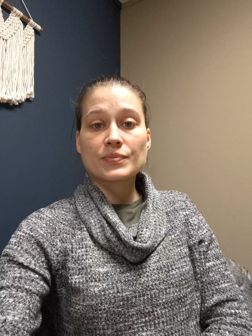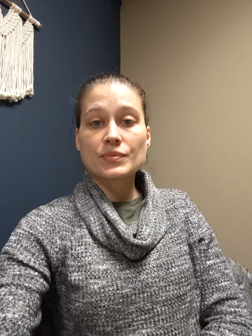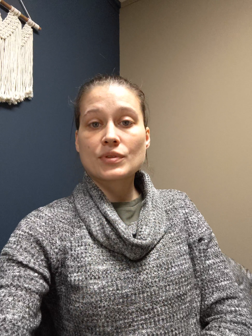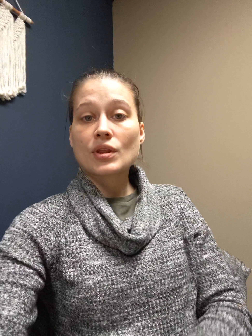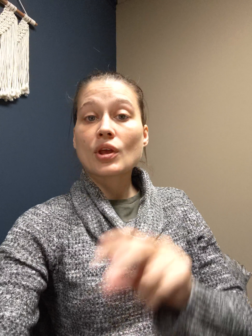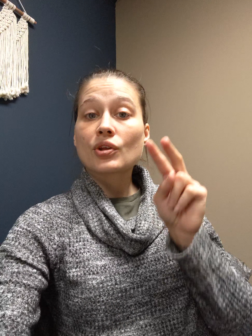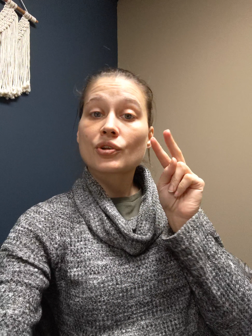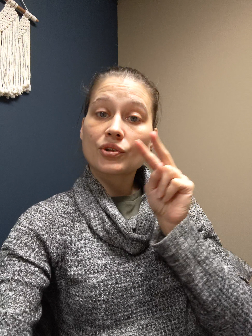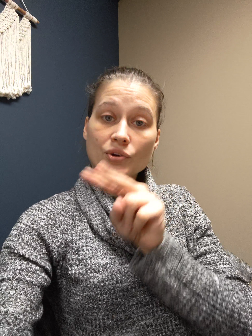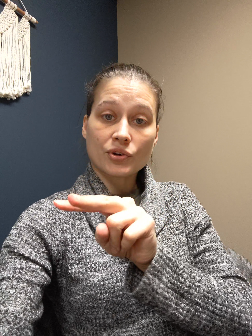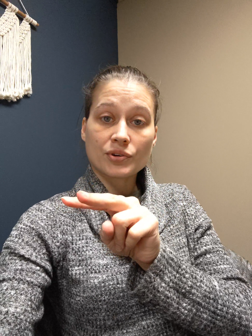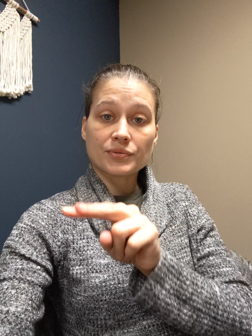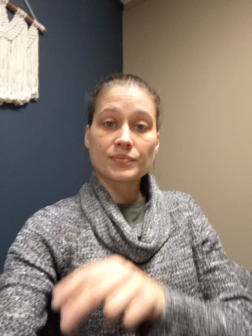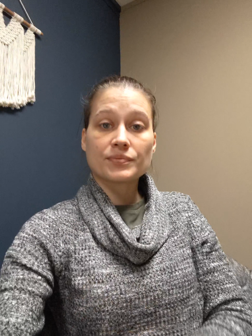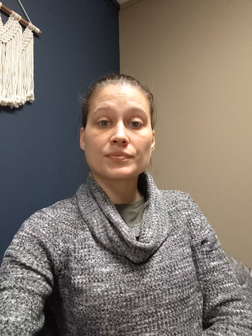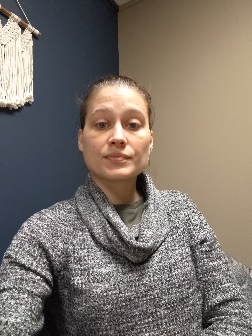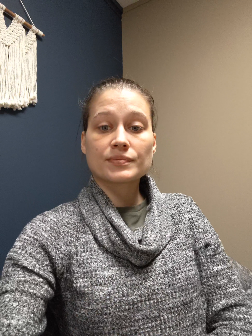look